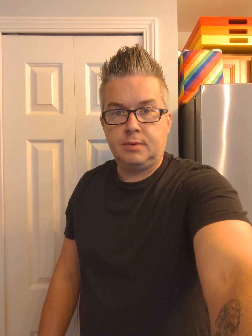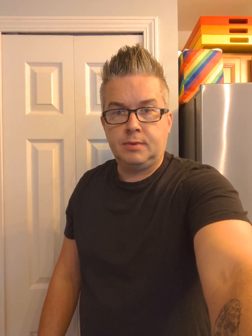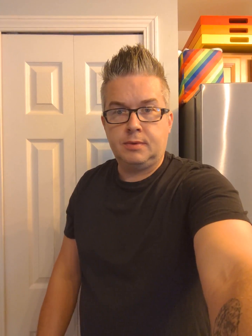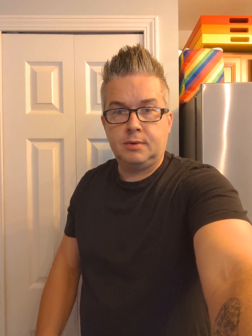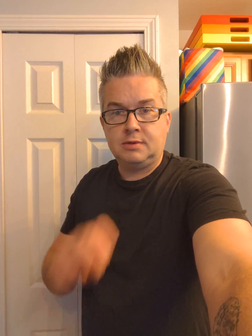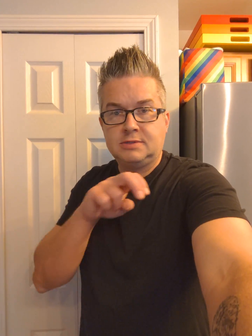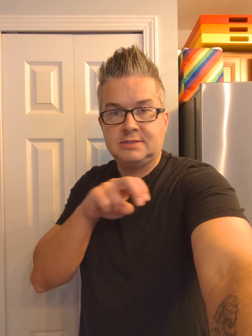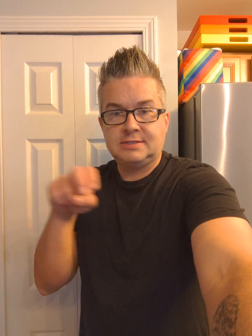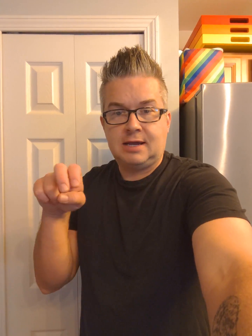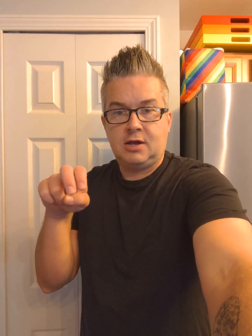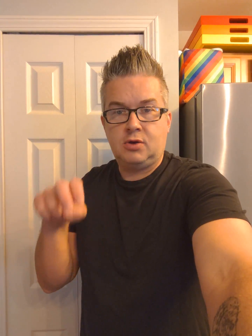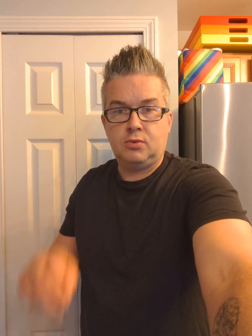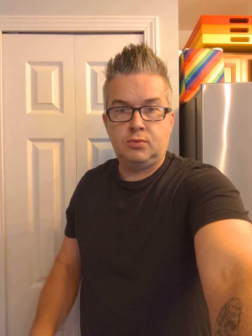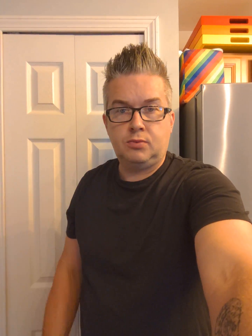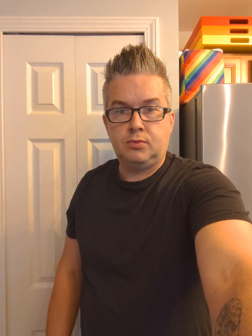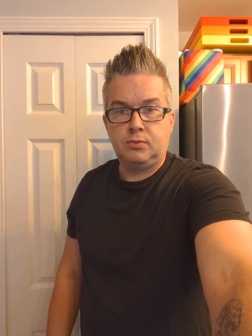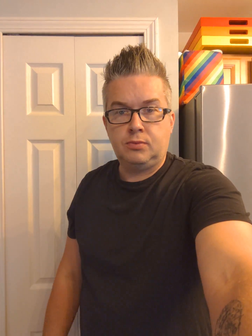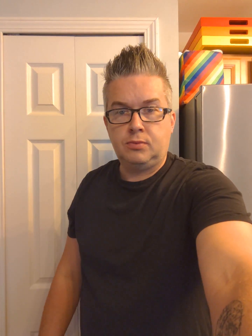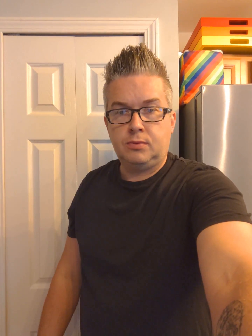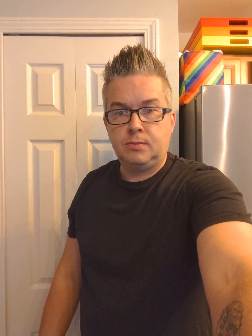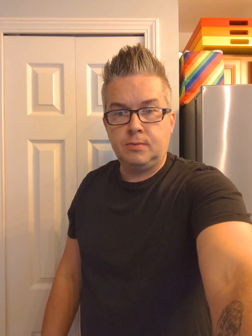couch